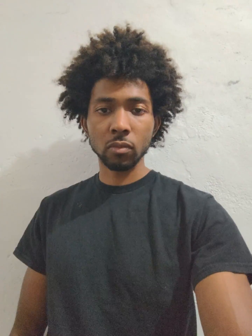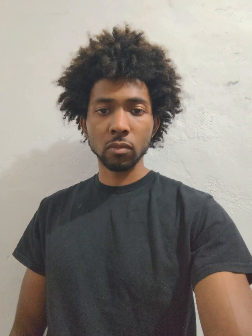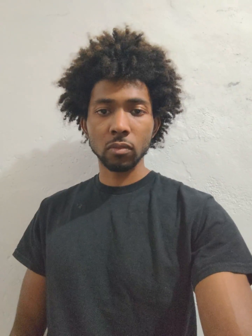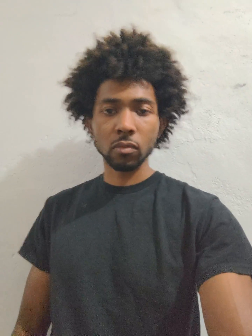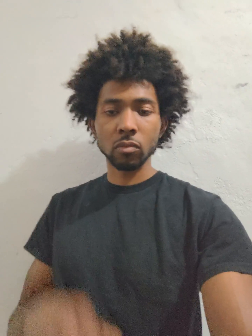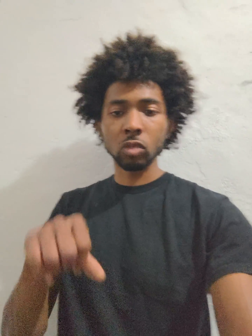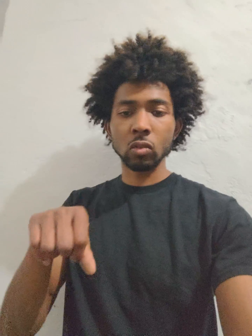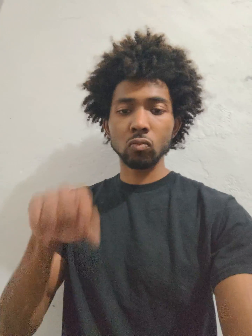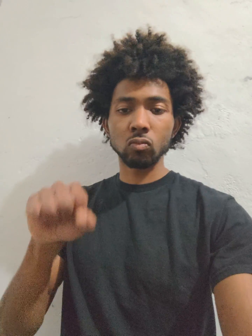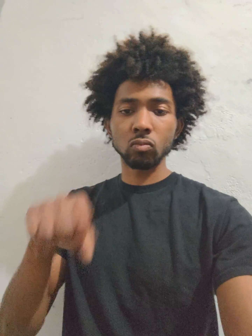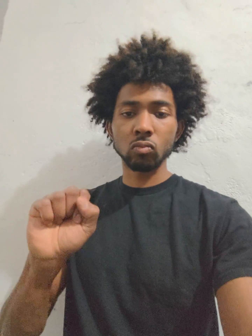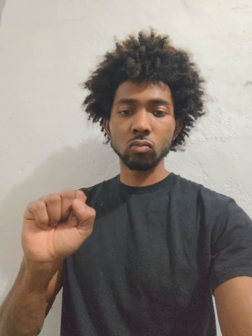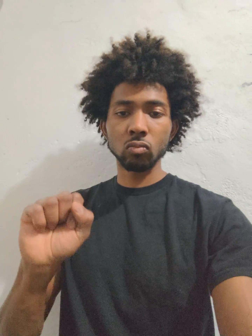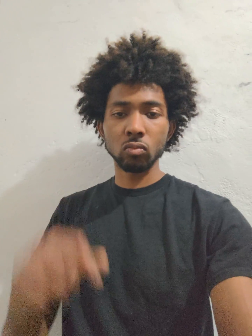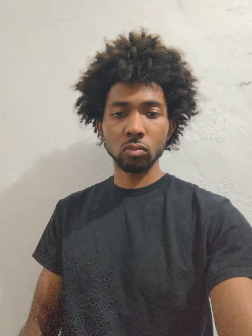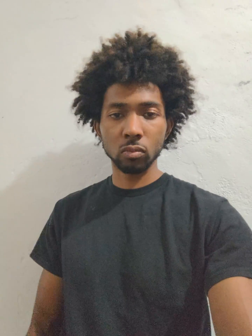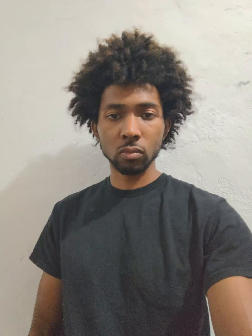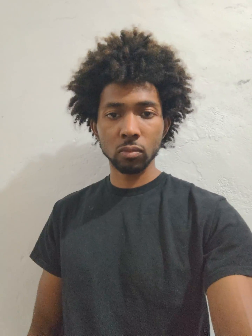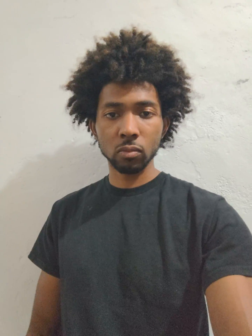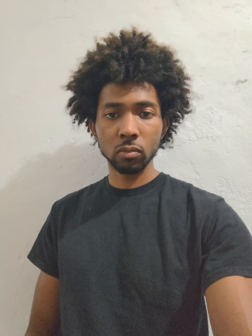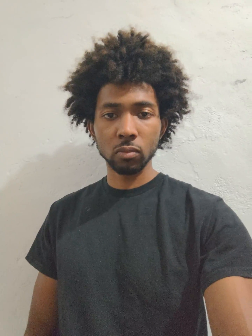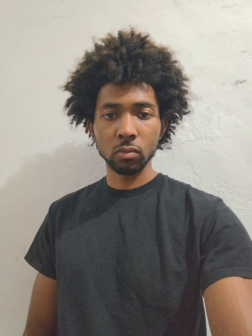motorcycle